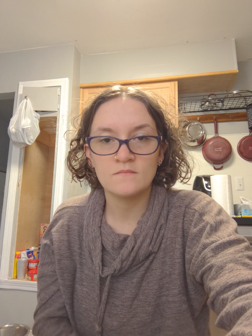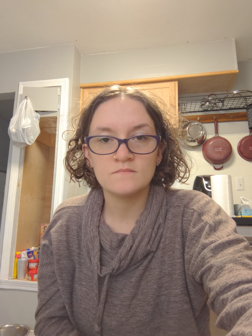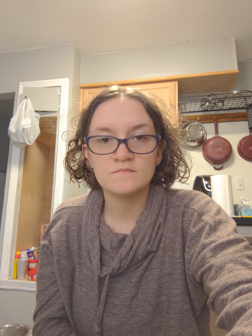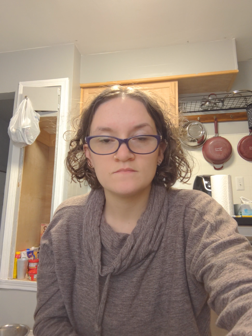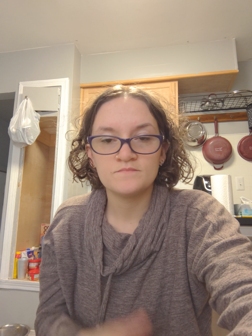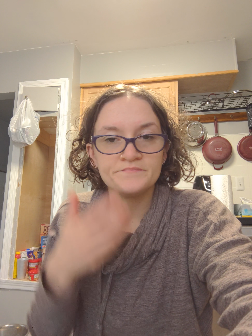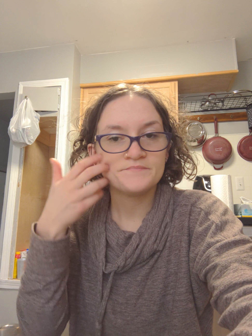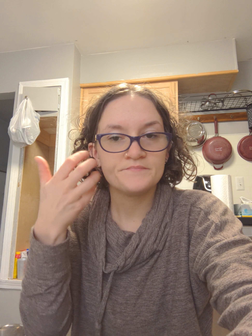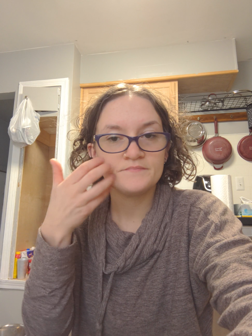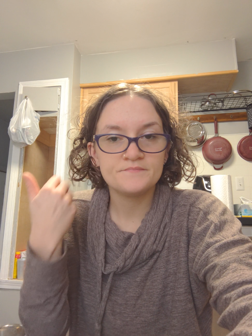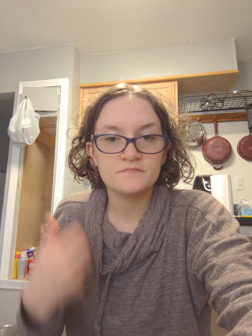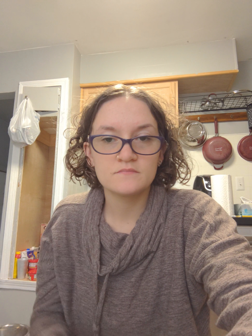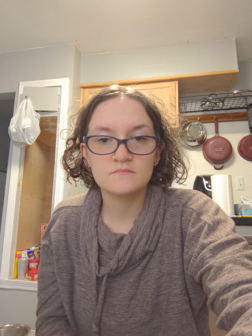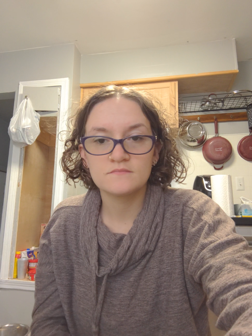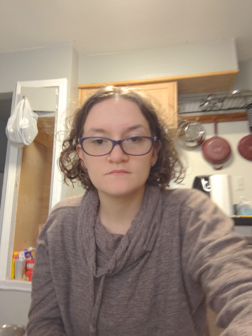tiger